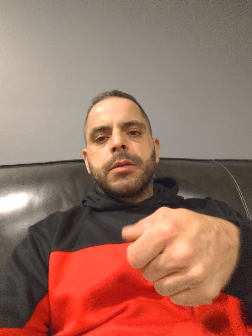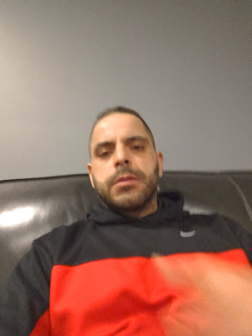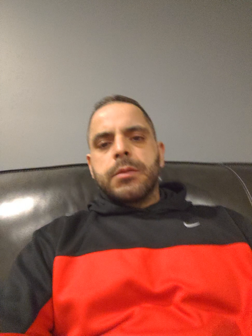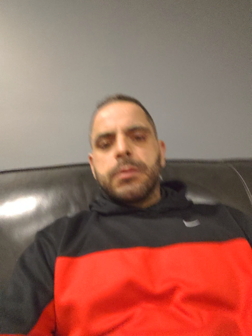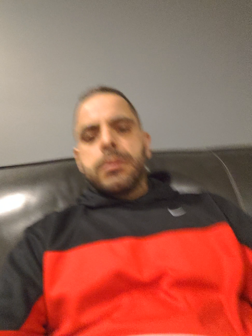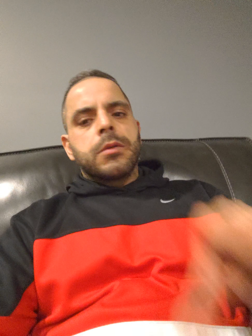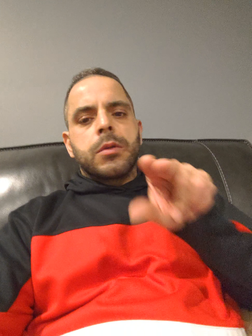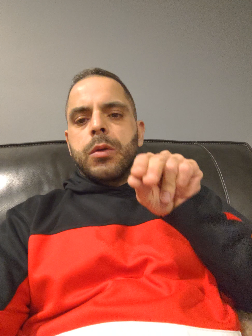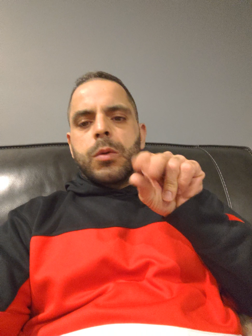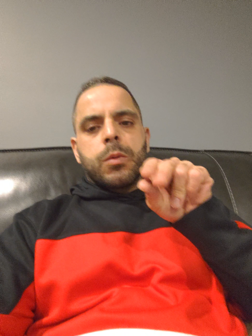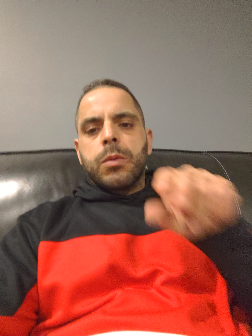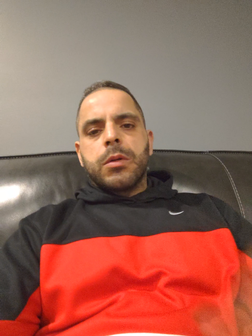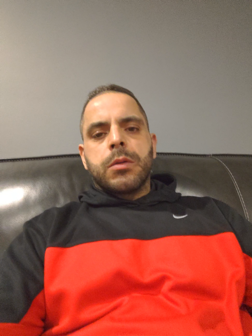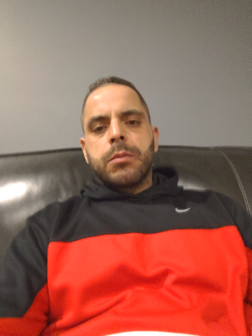no